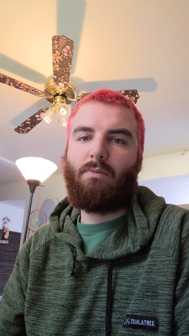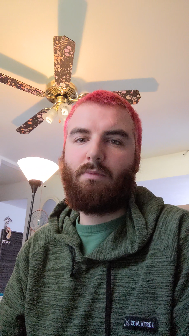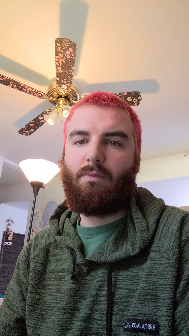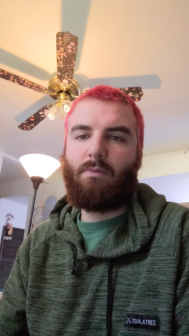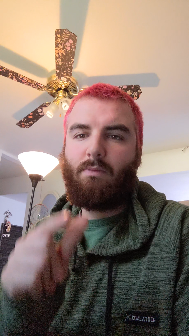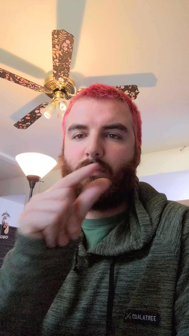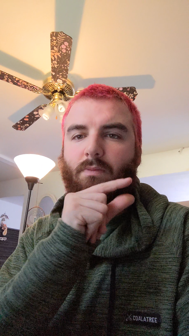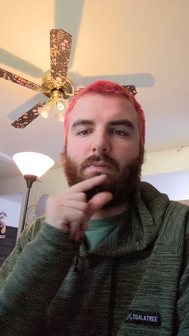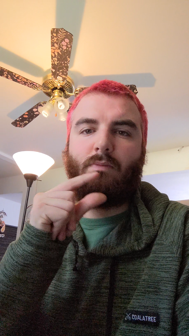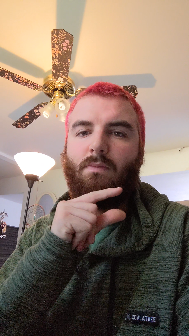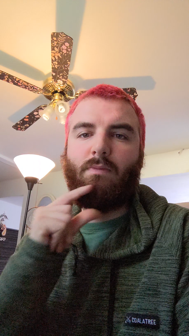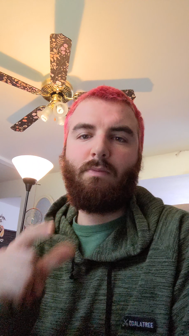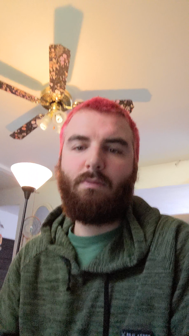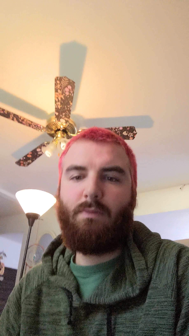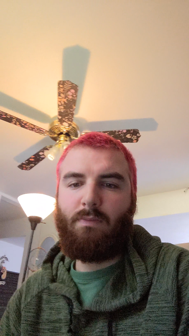glue